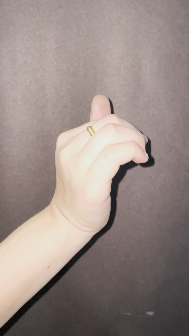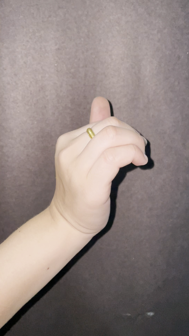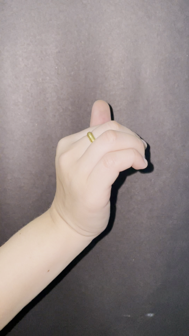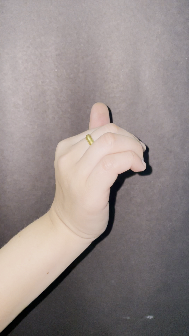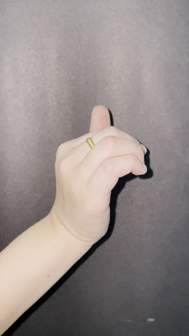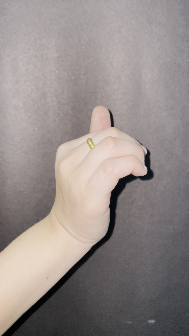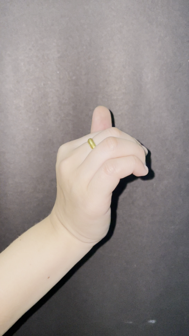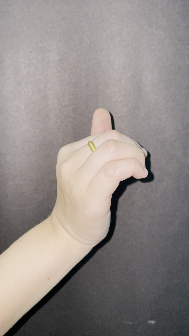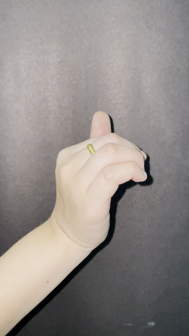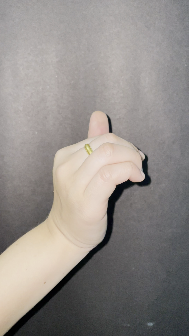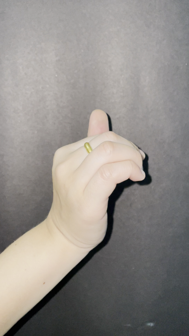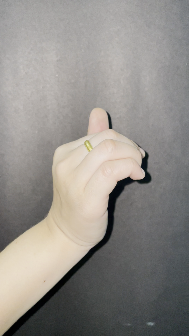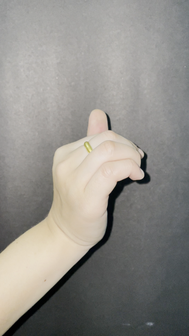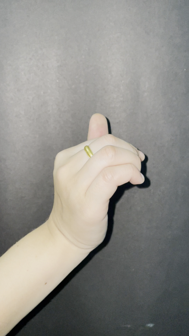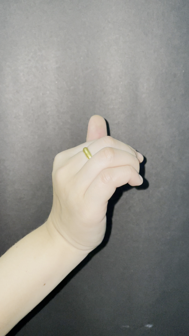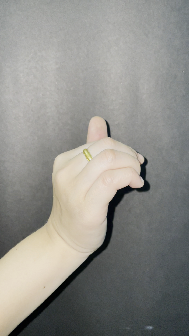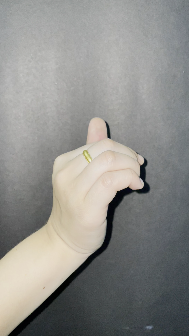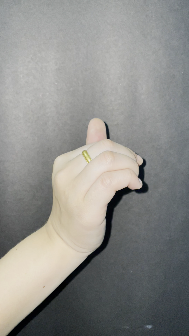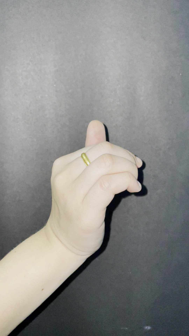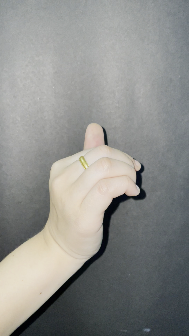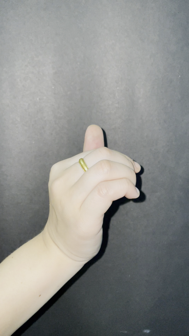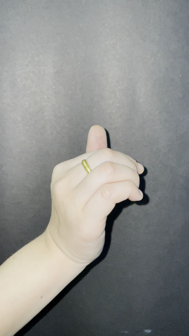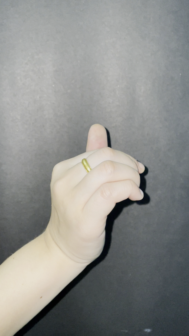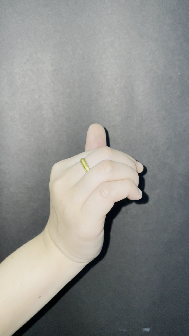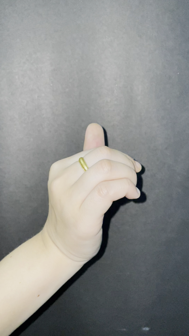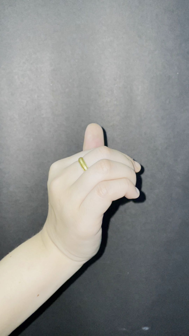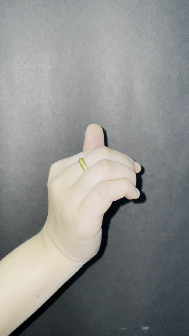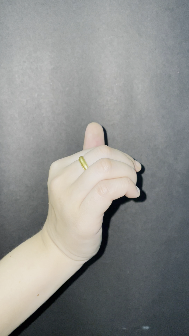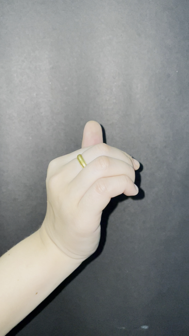त